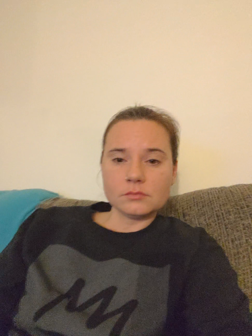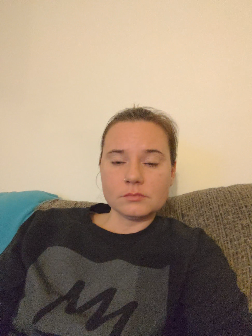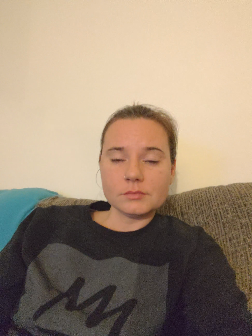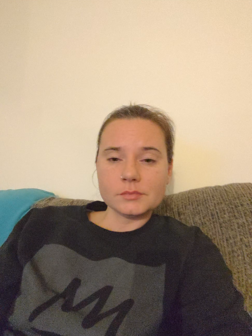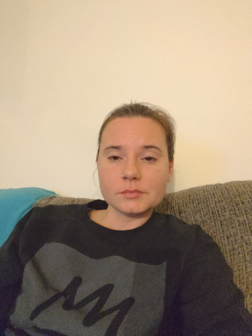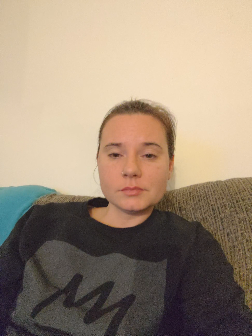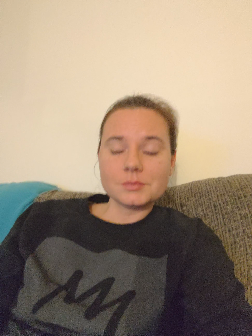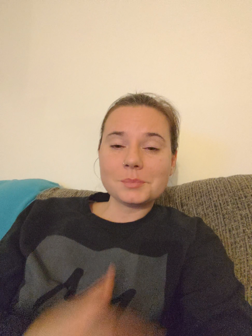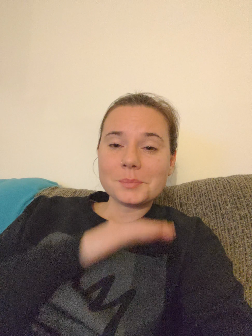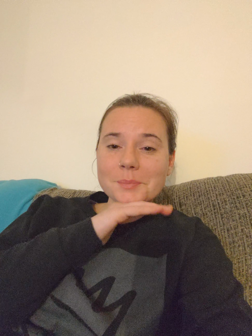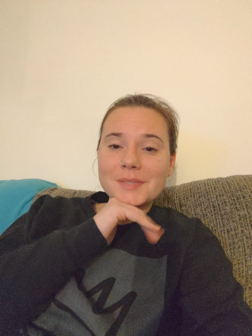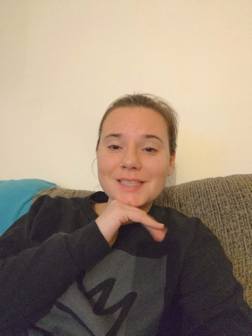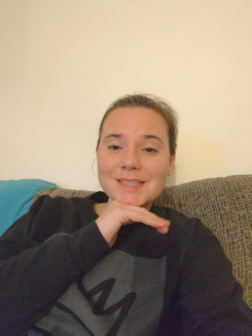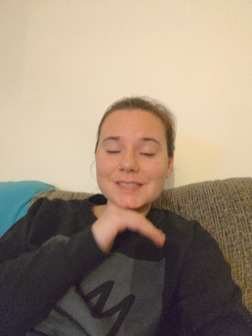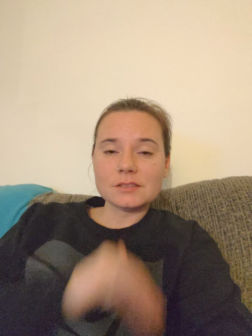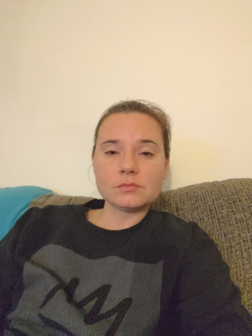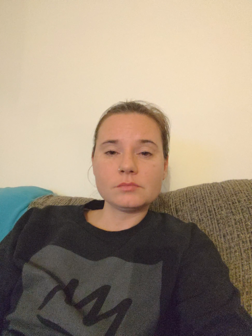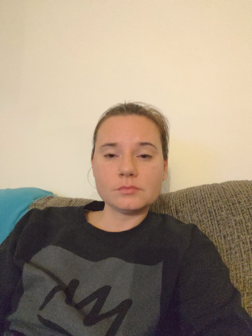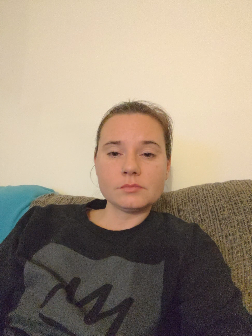pig